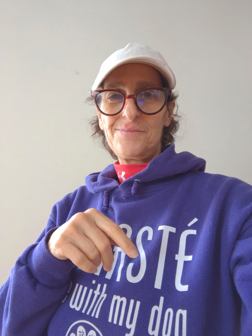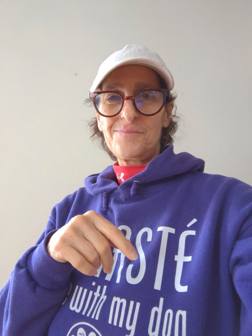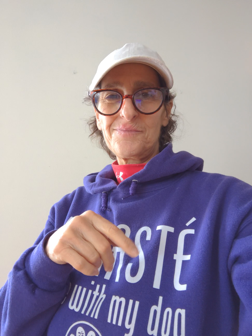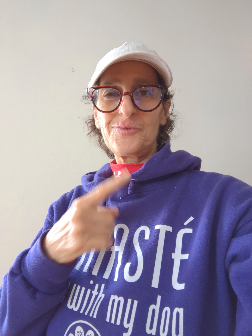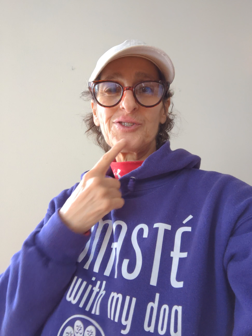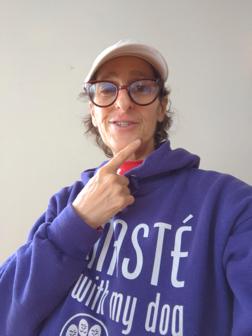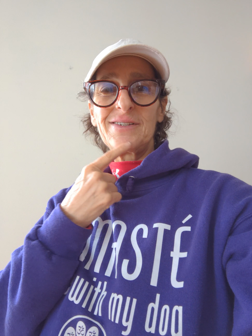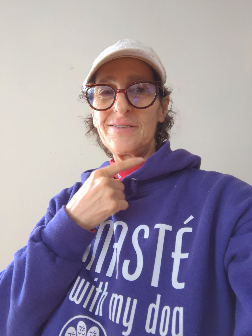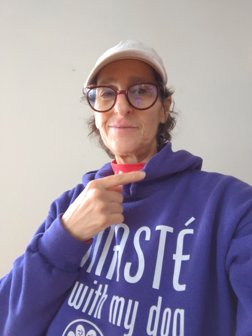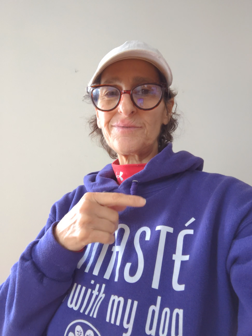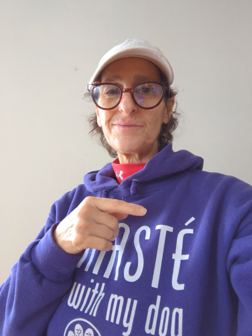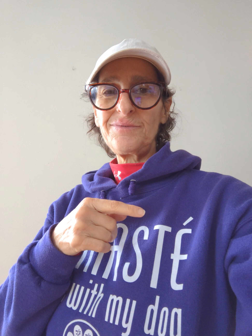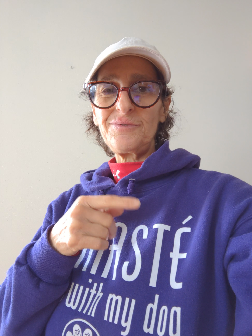chin